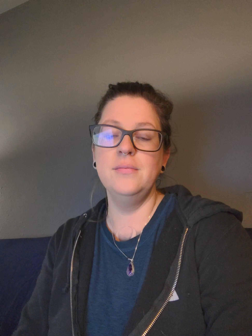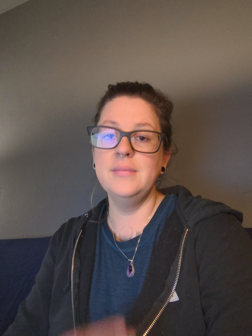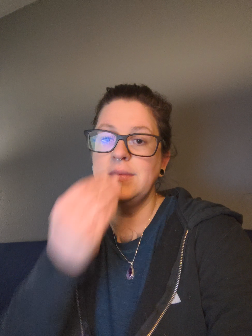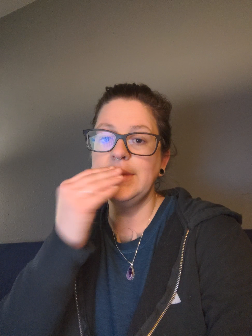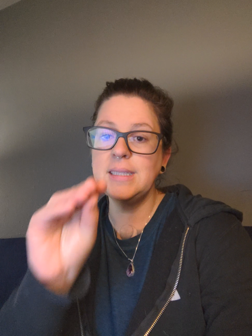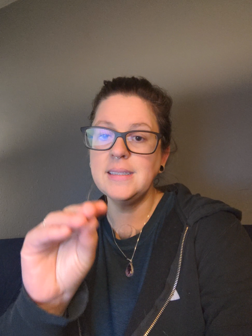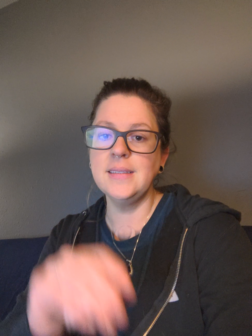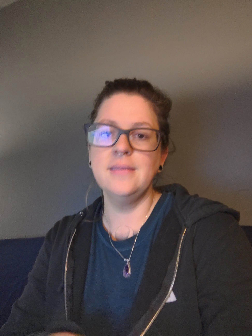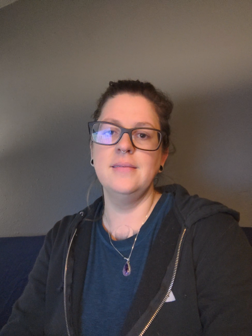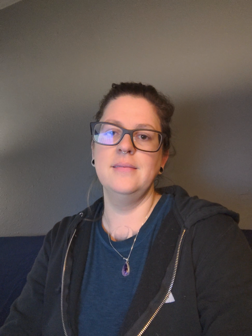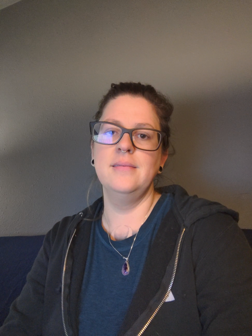kiss